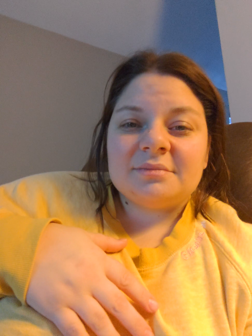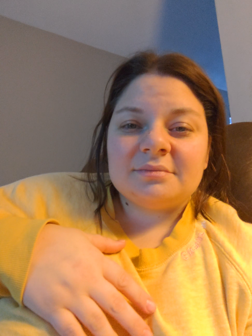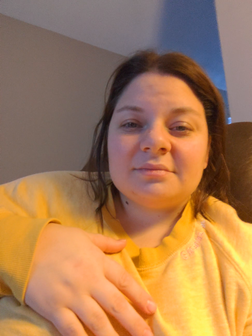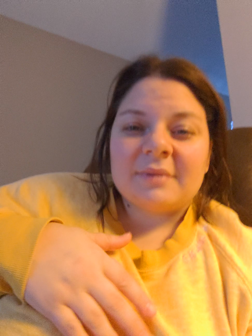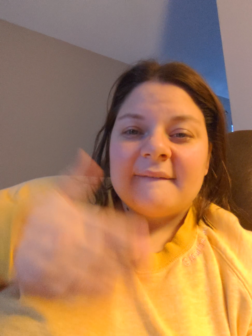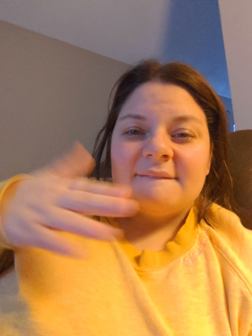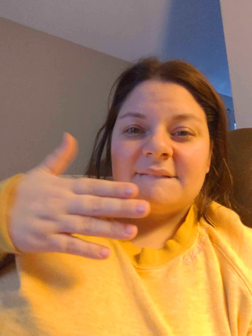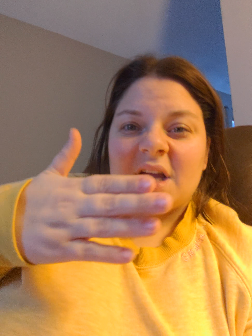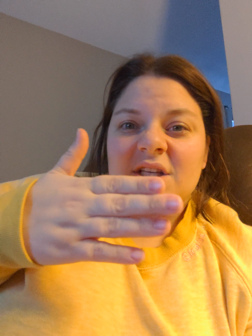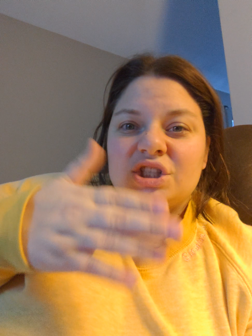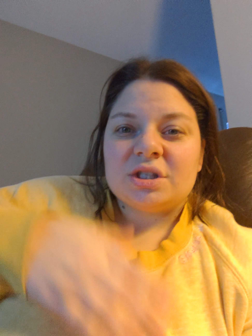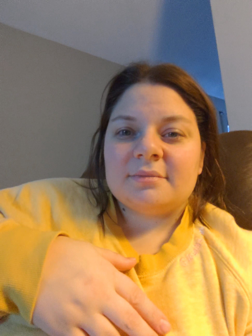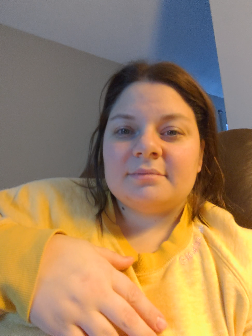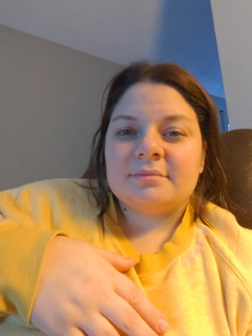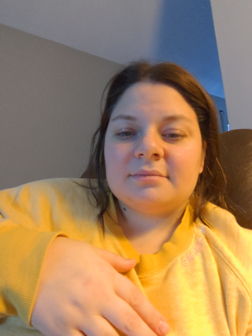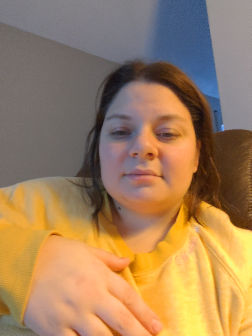fish